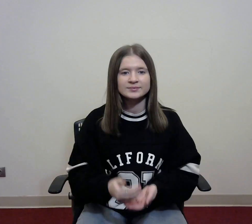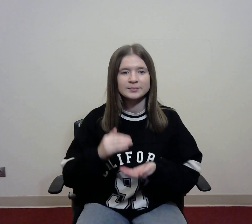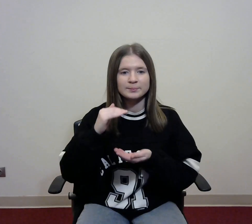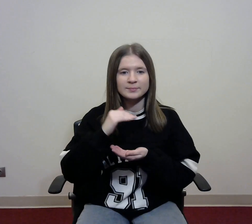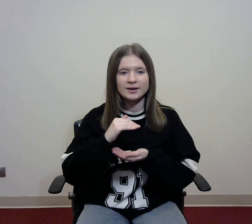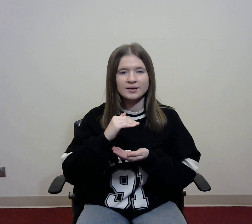balaca